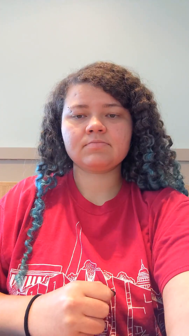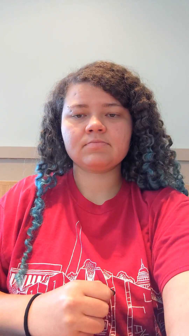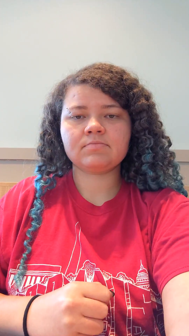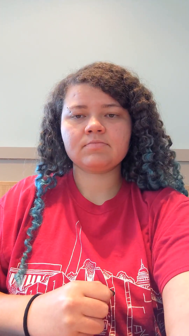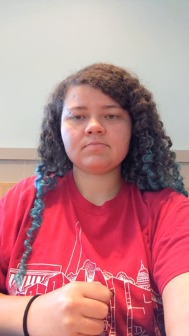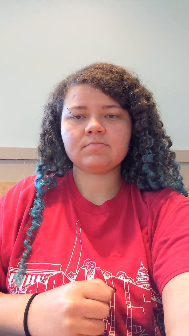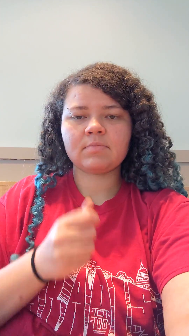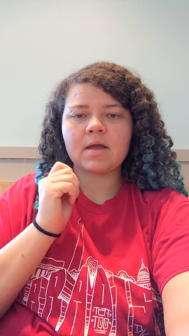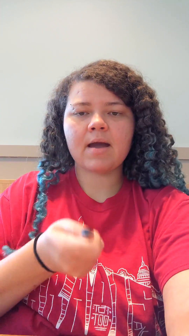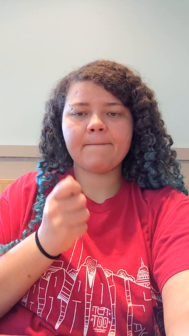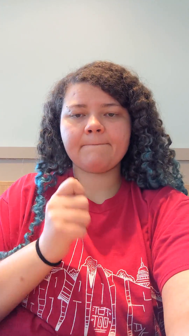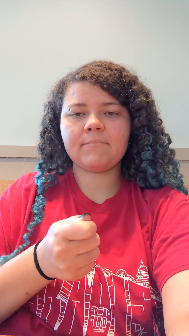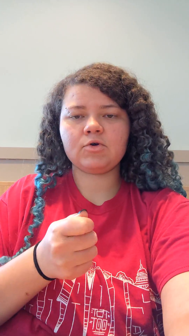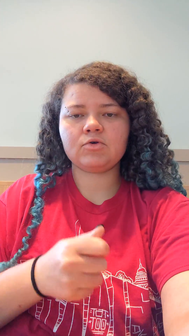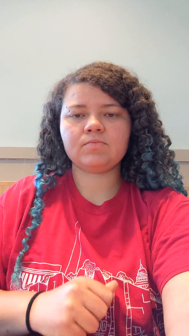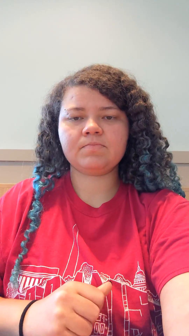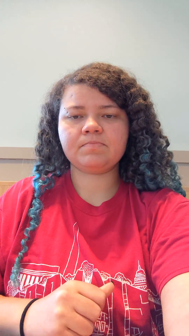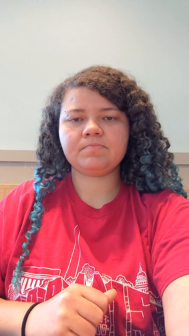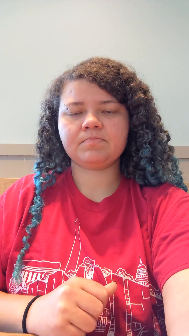hammer